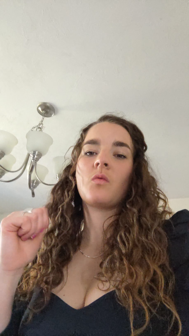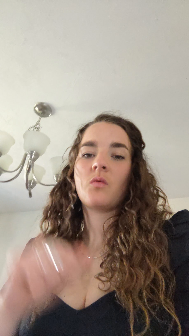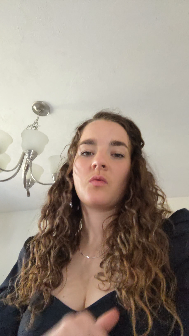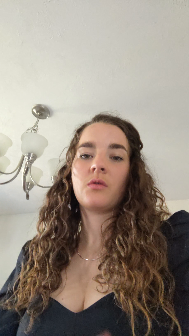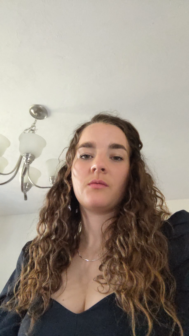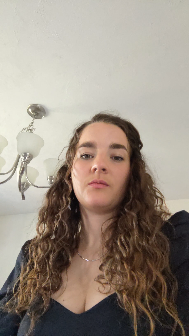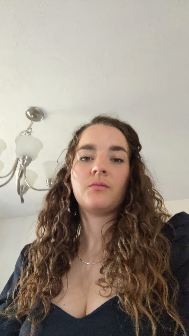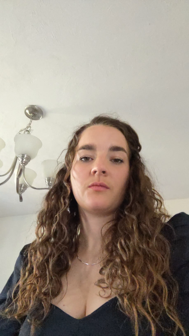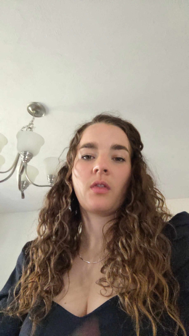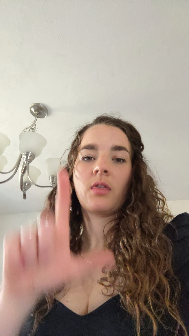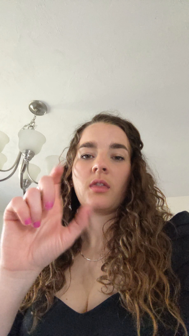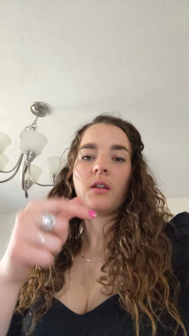leg